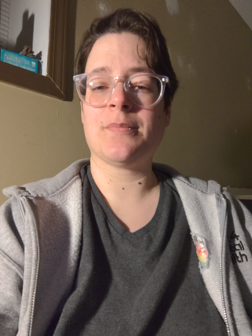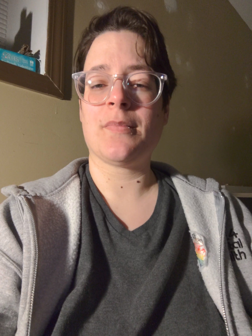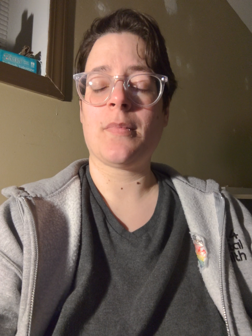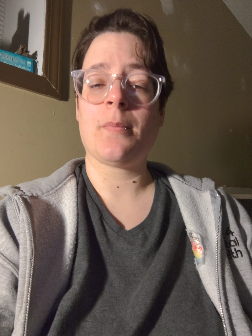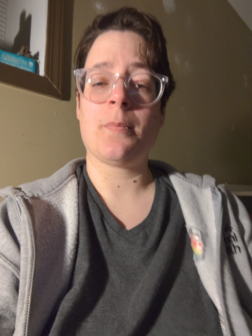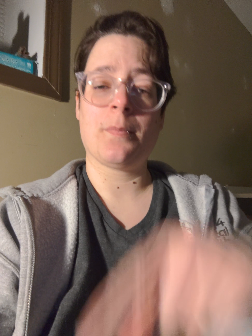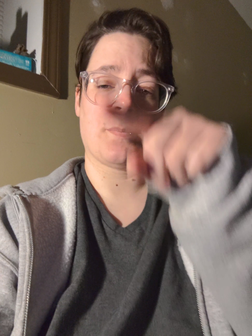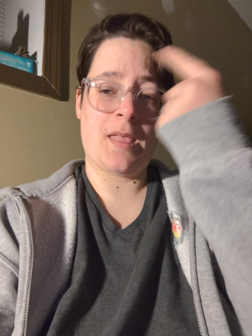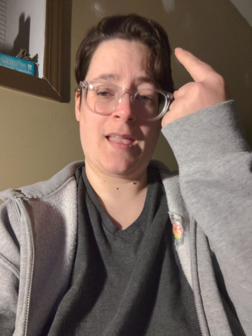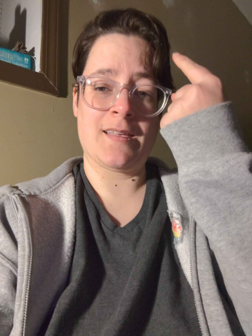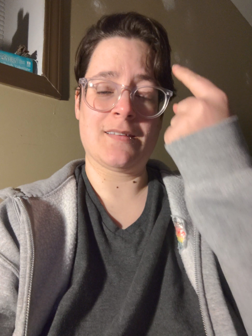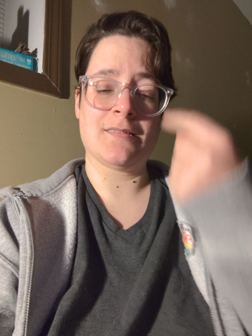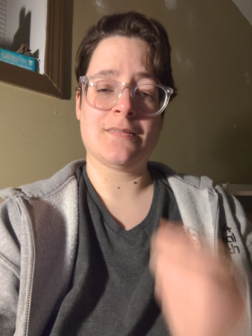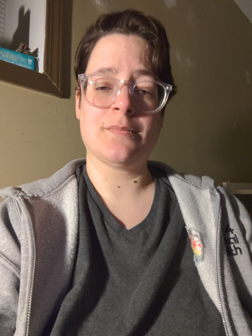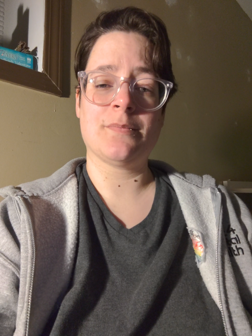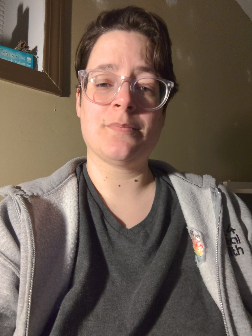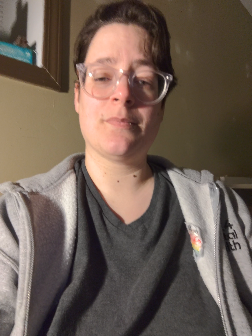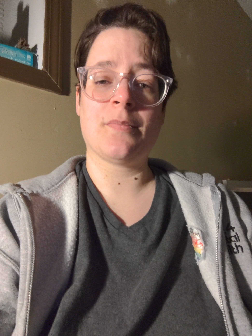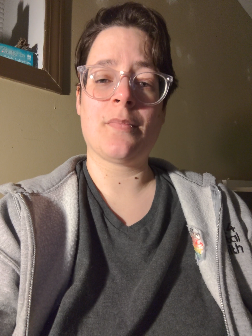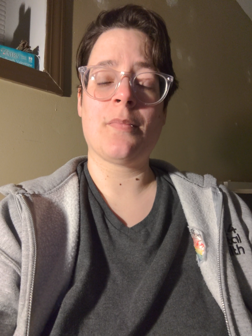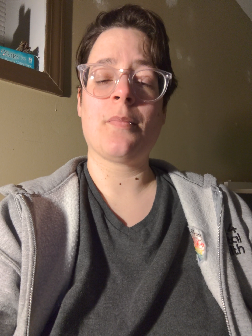black